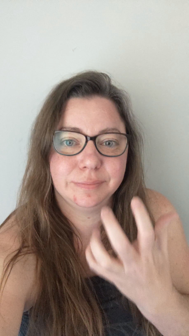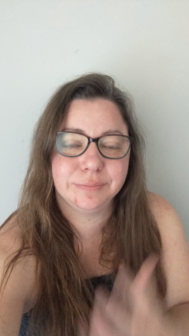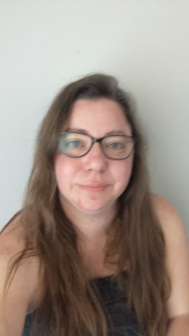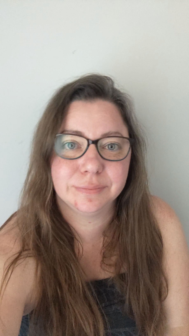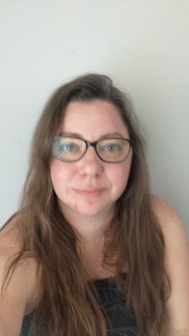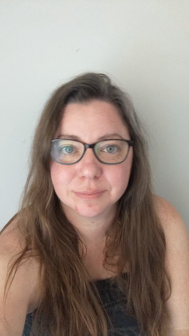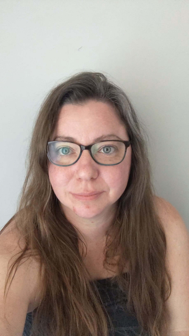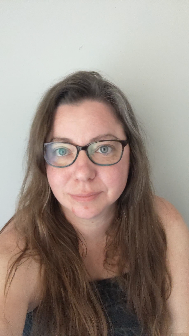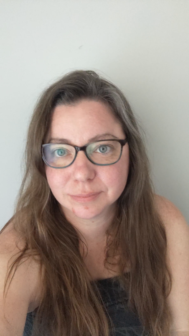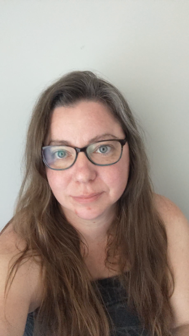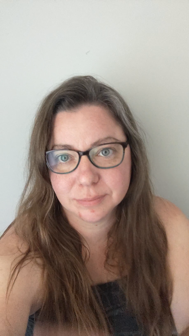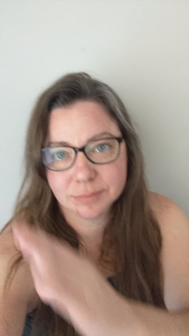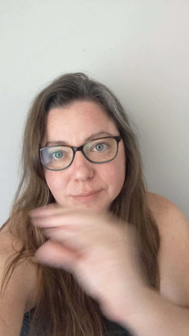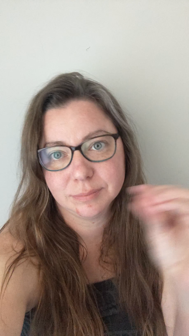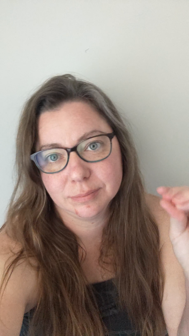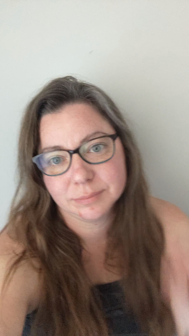and